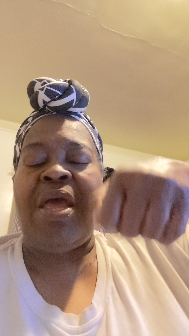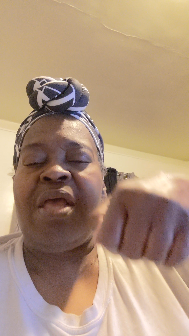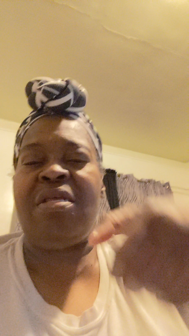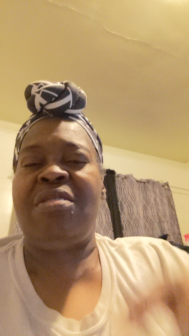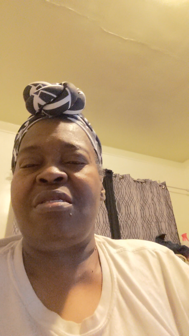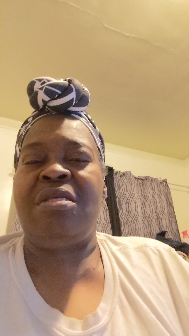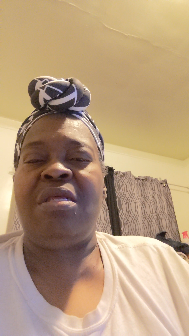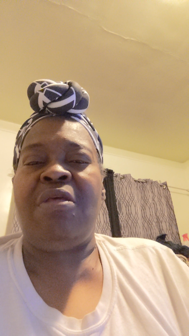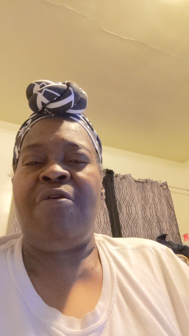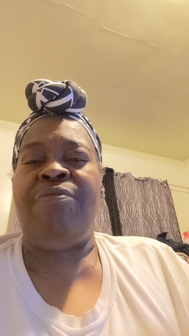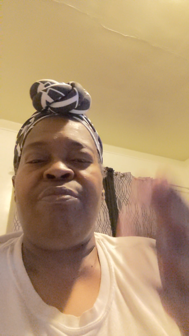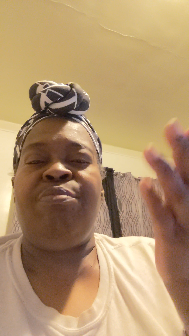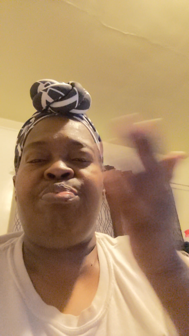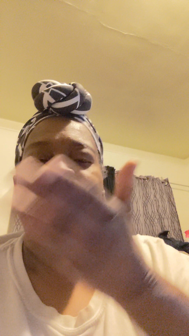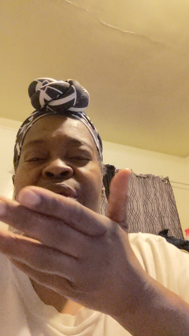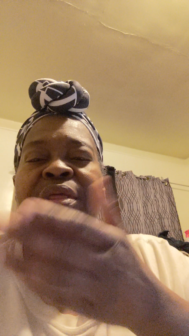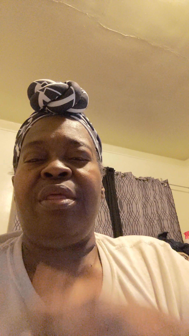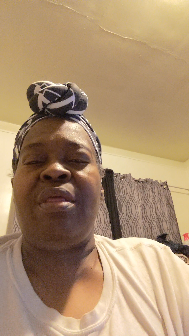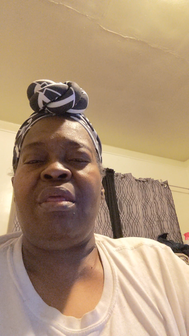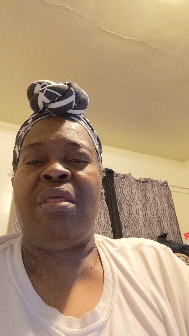bring